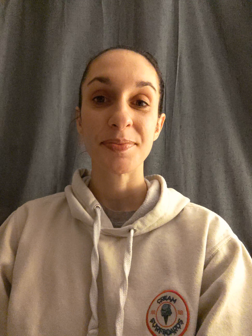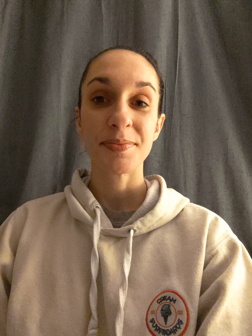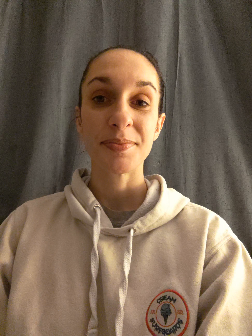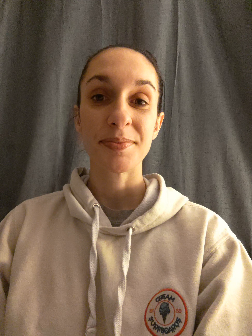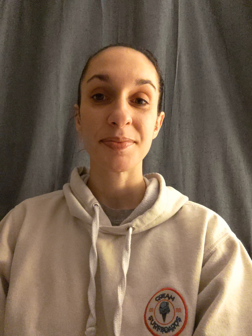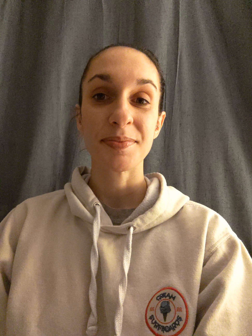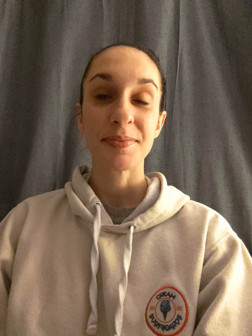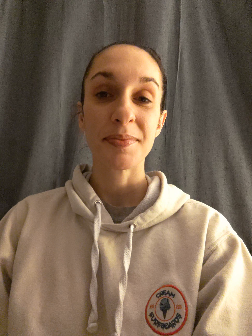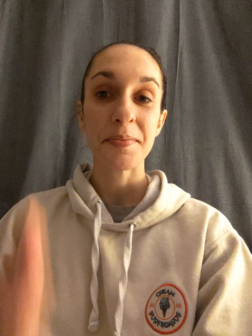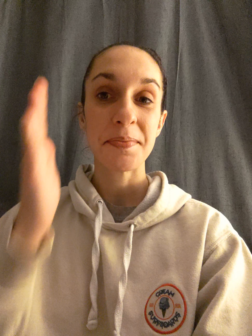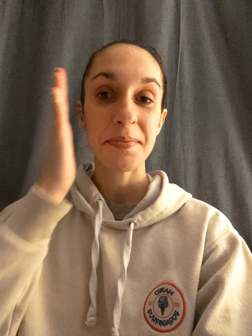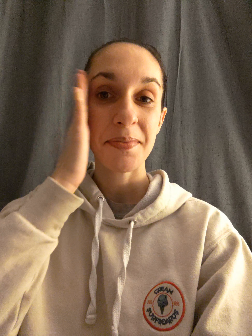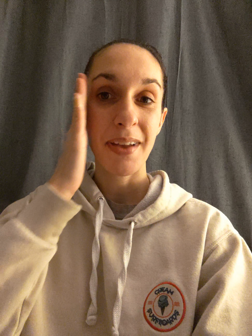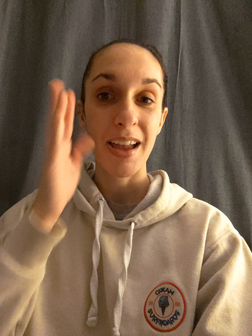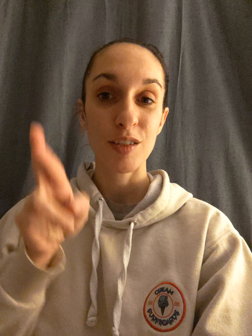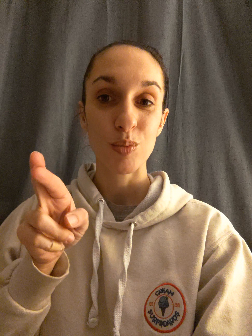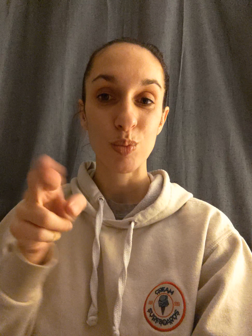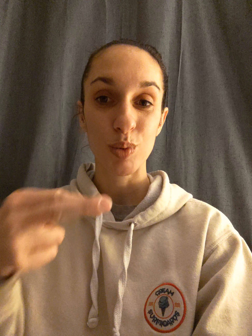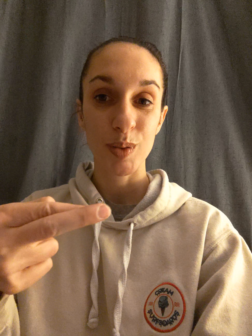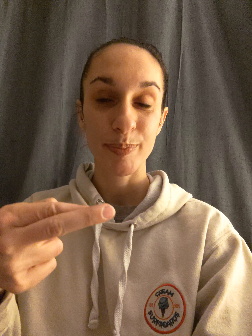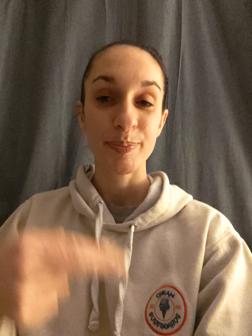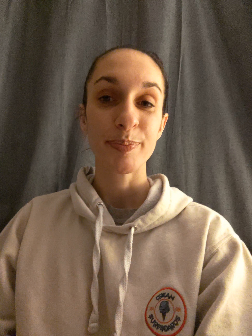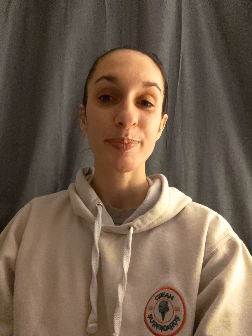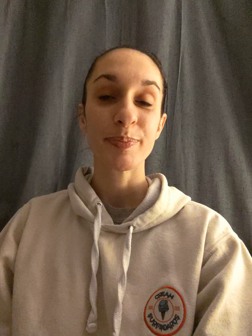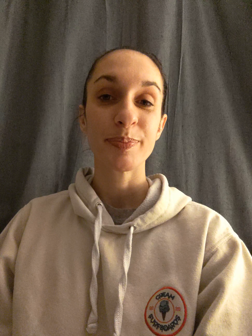bedroom